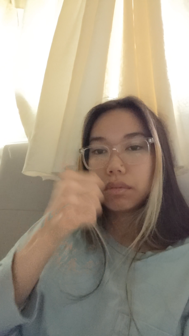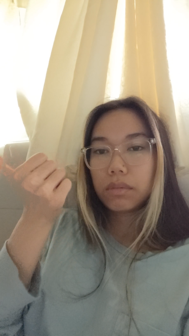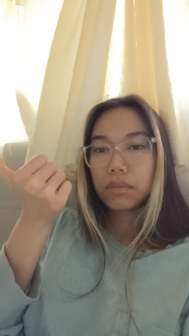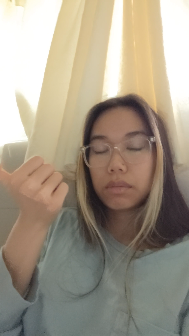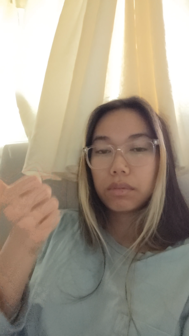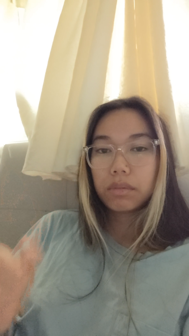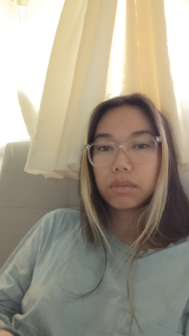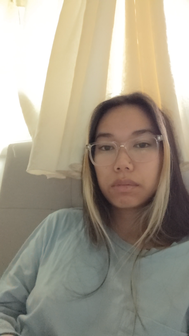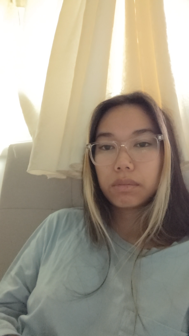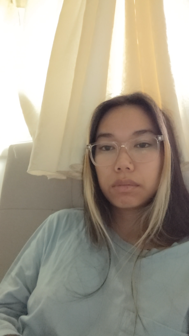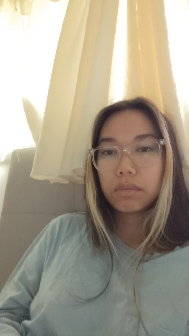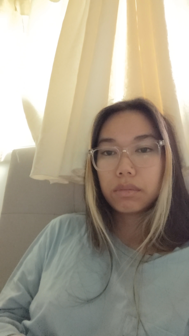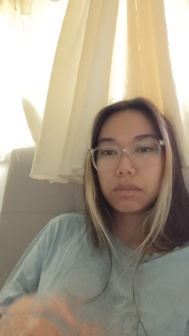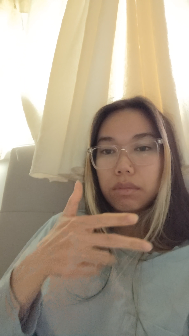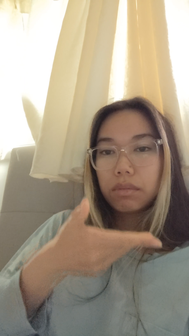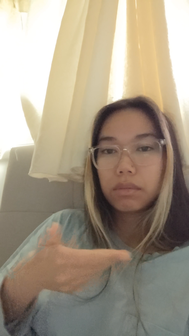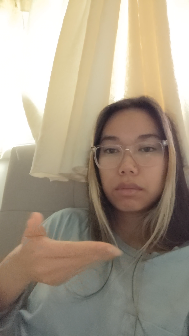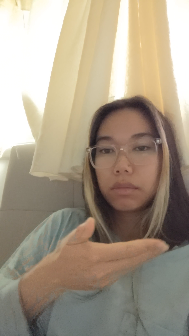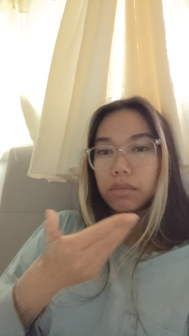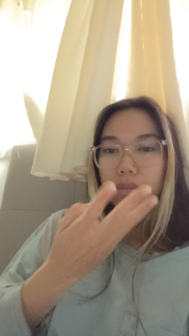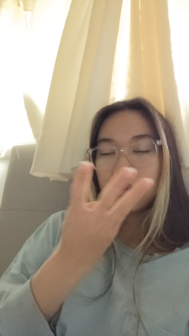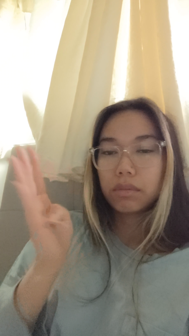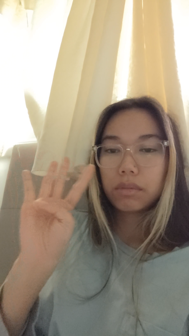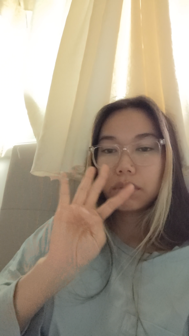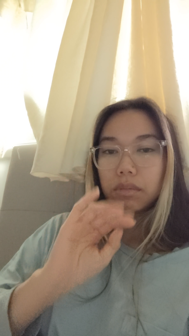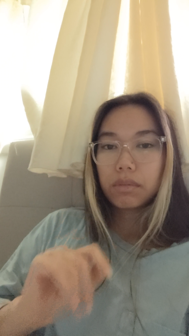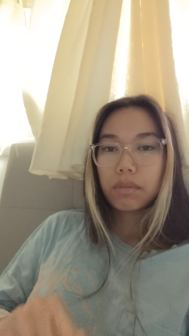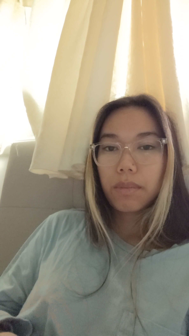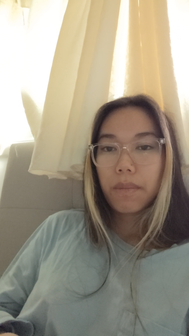crib